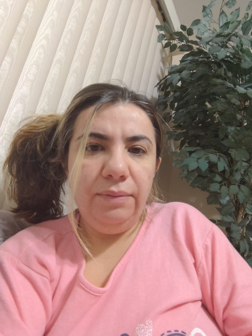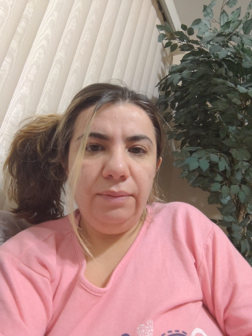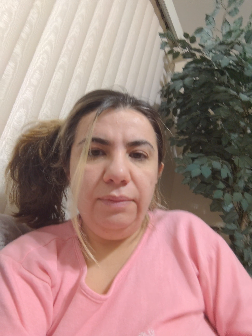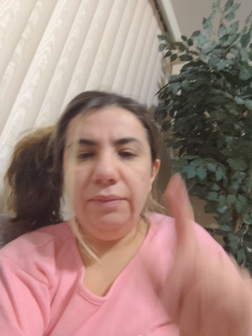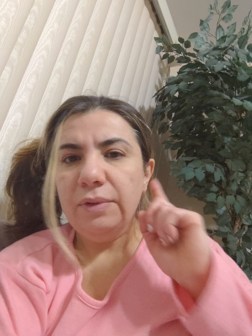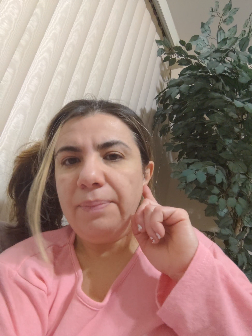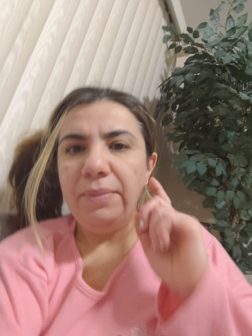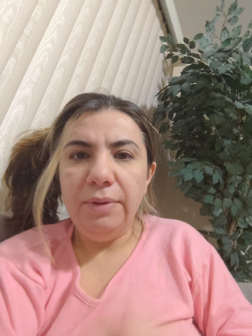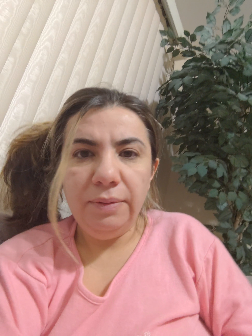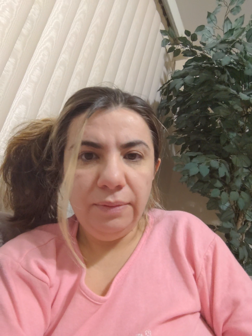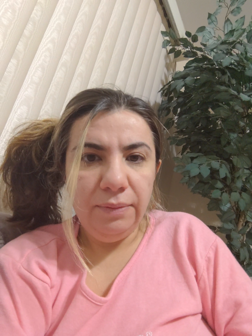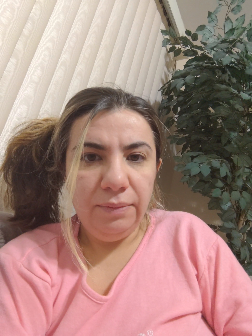hear